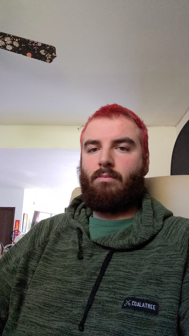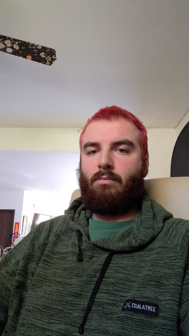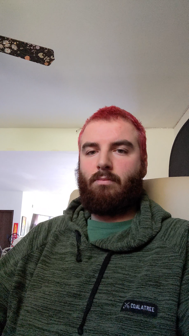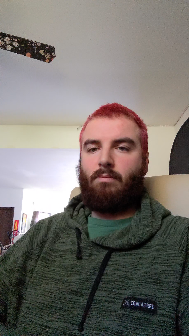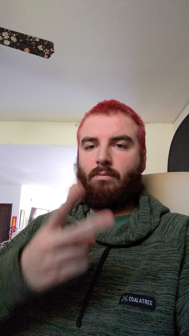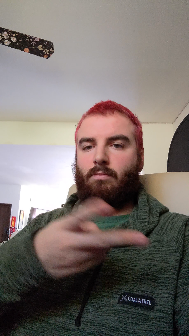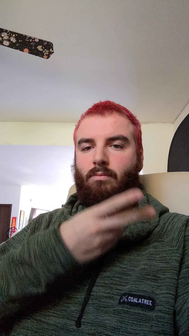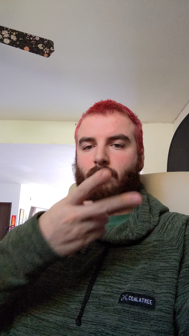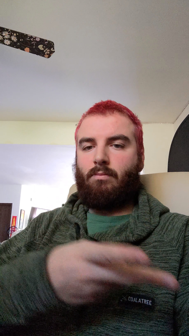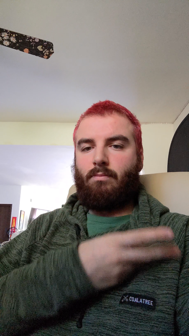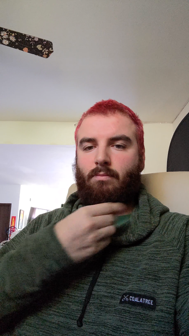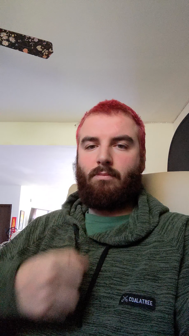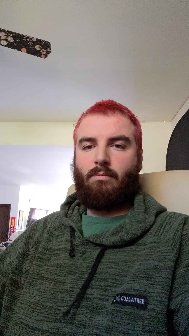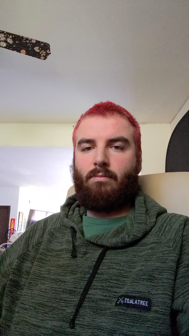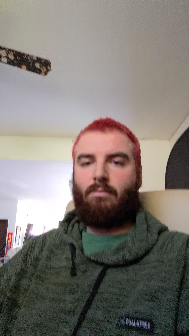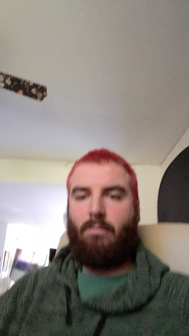sheep